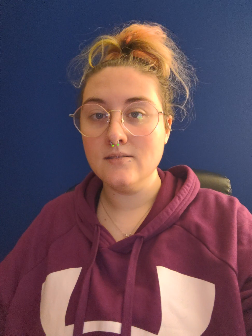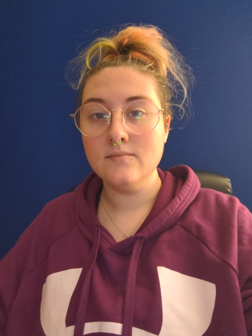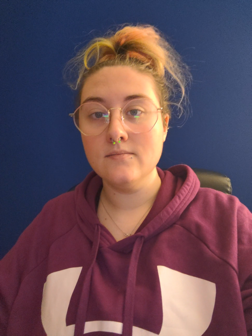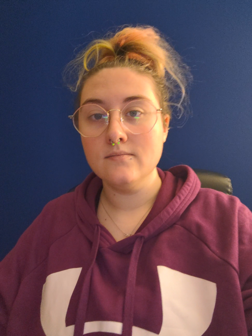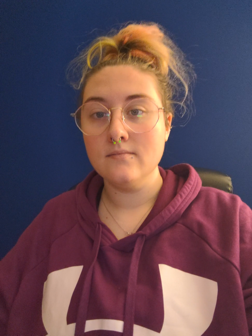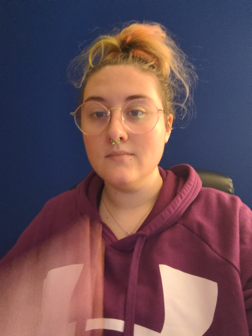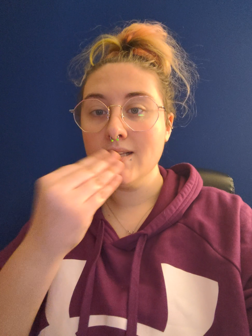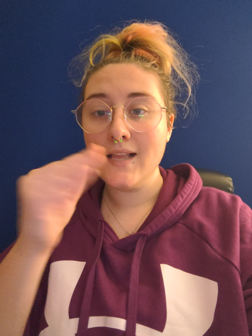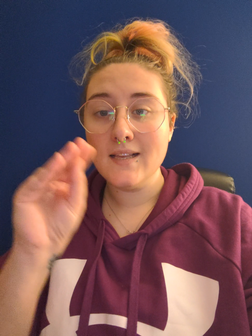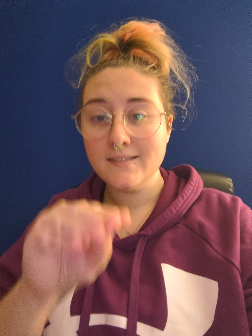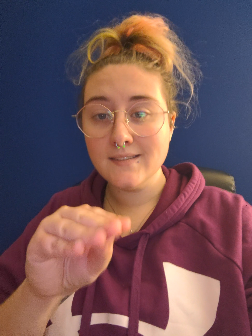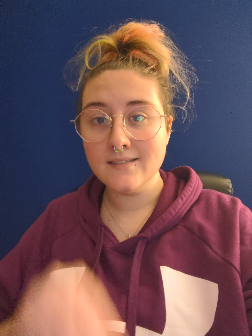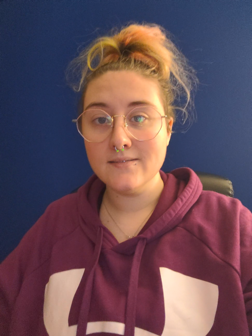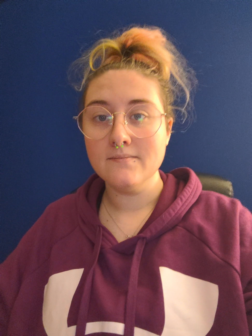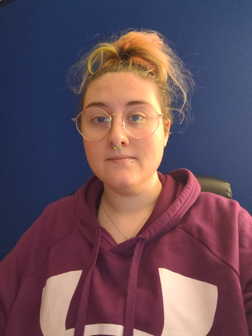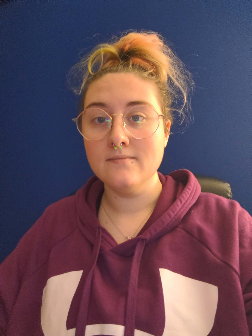kiss